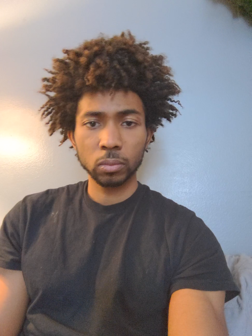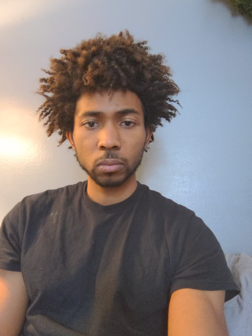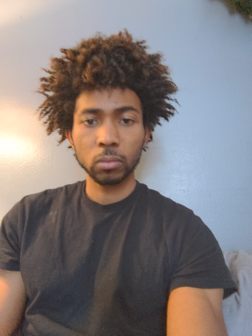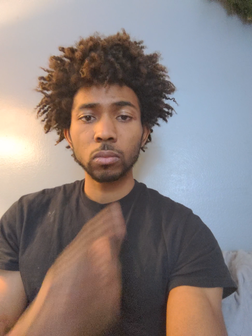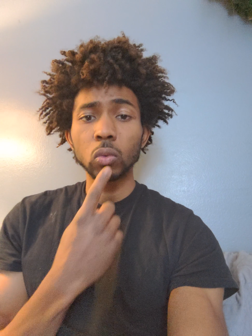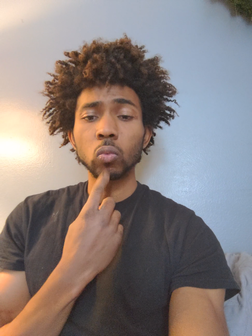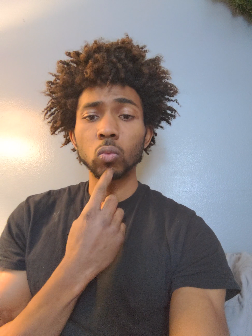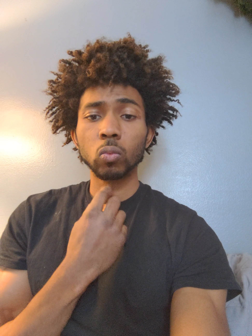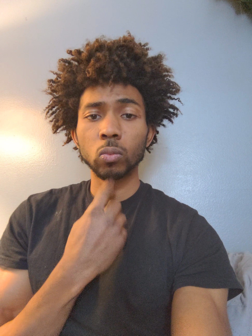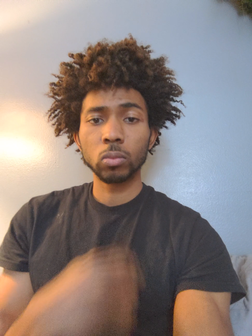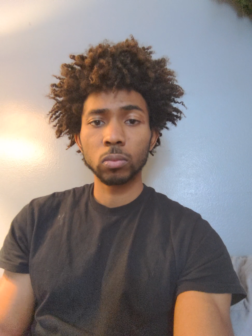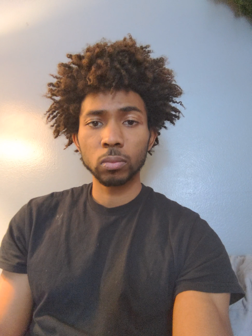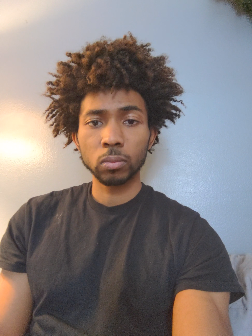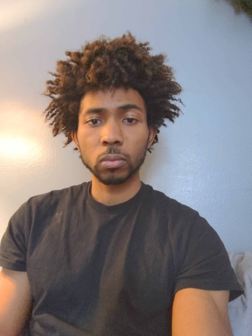red